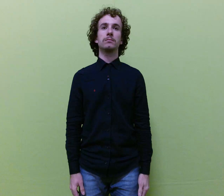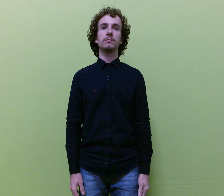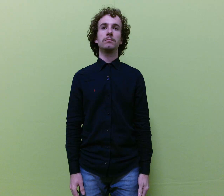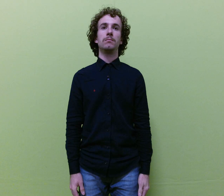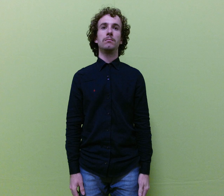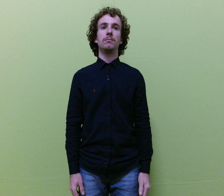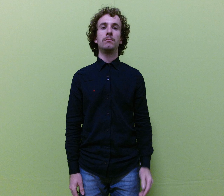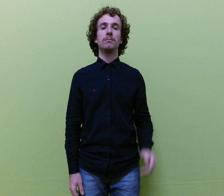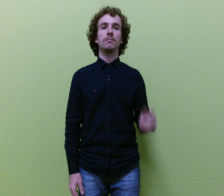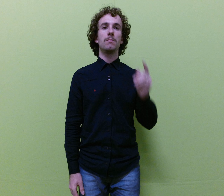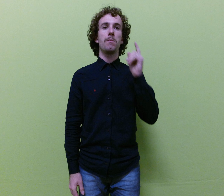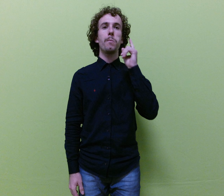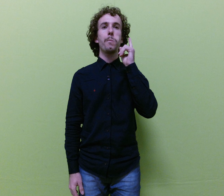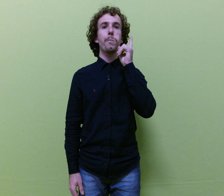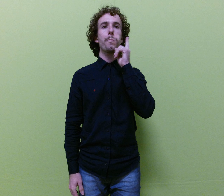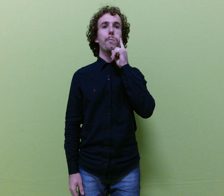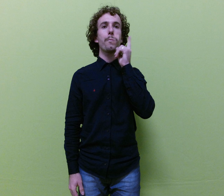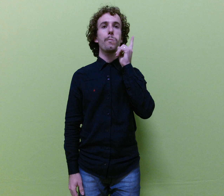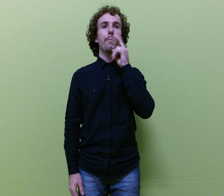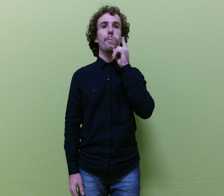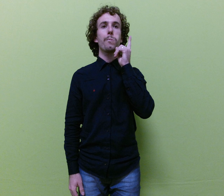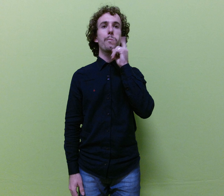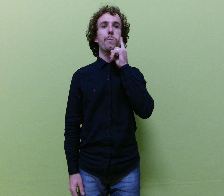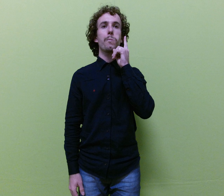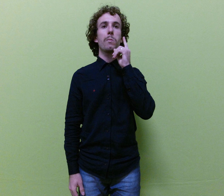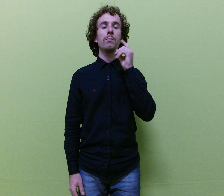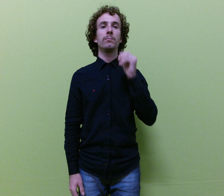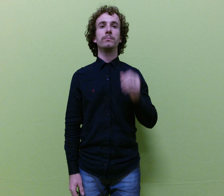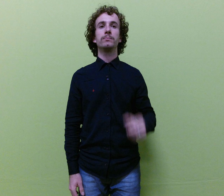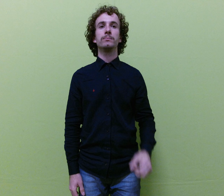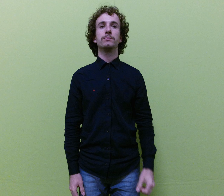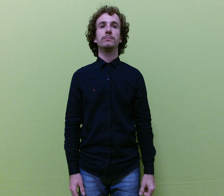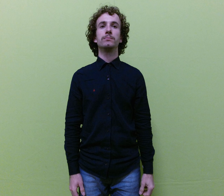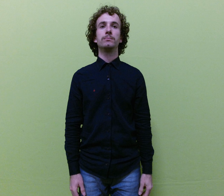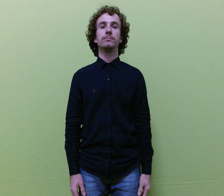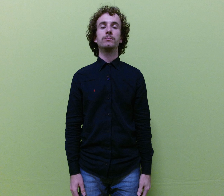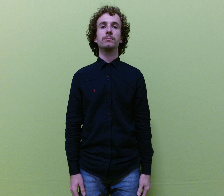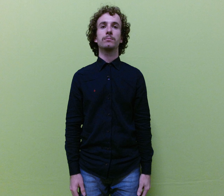bala